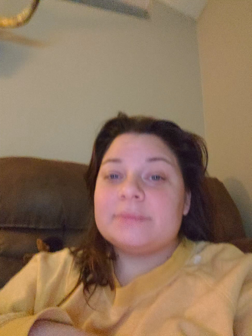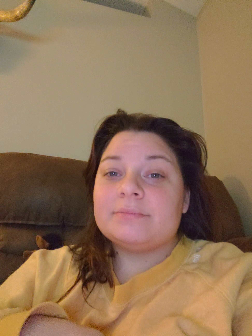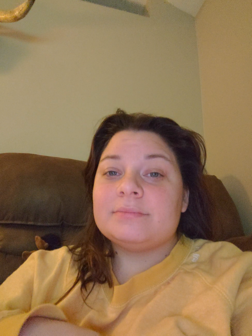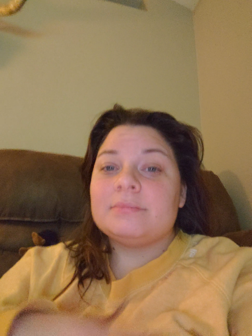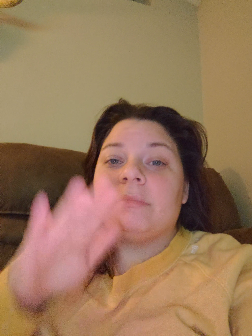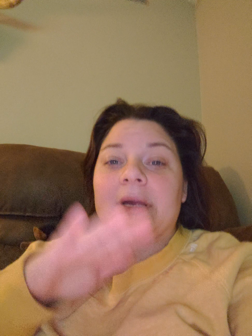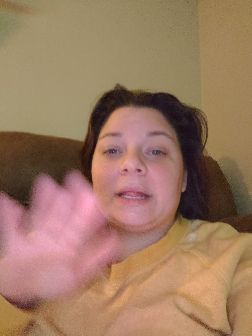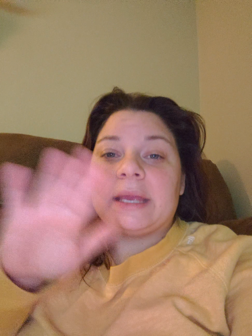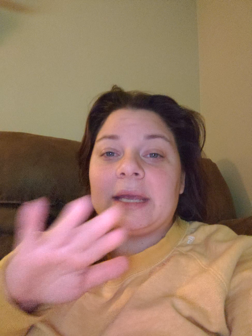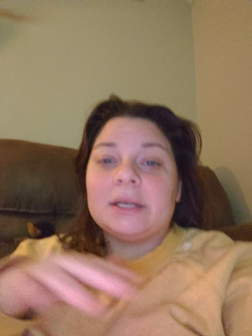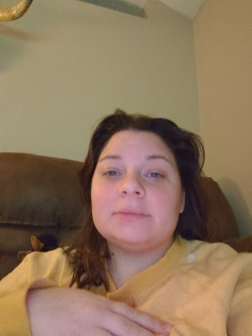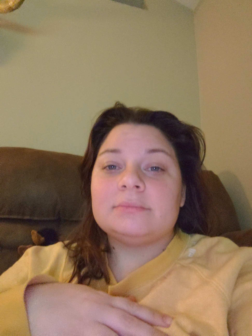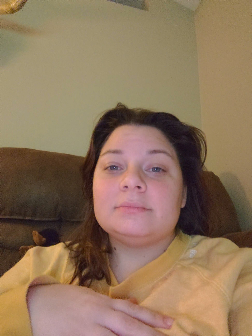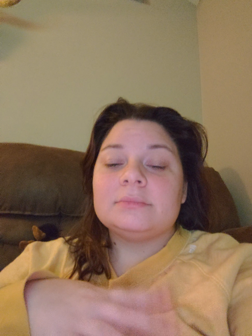clean